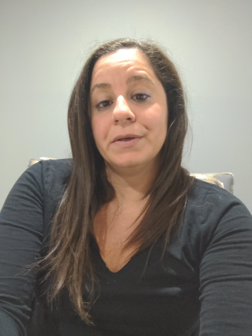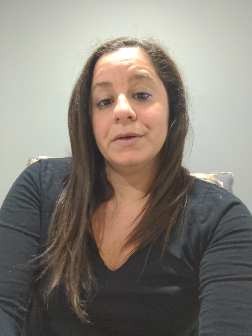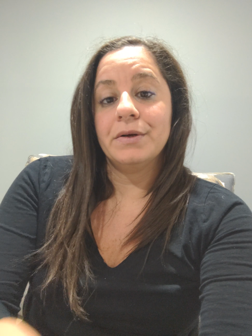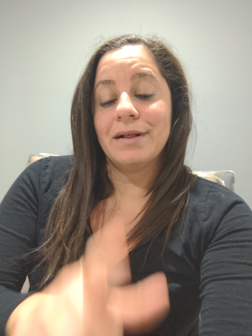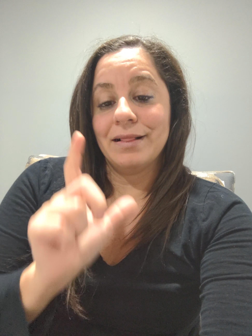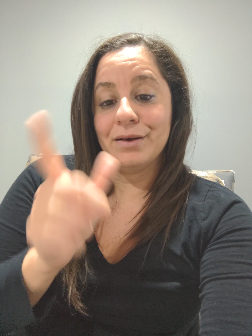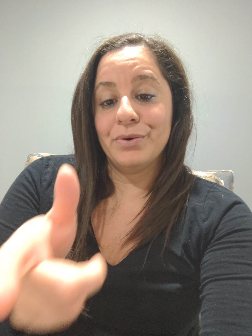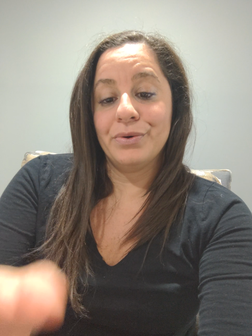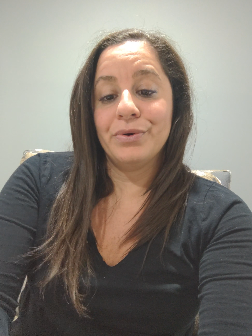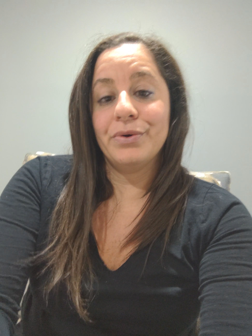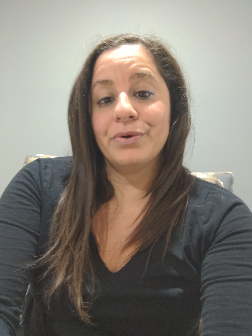later